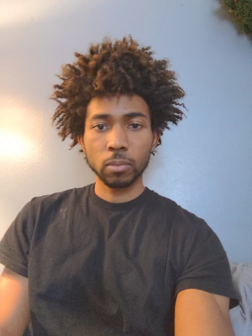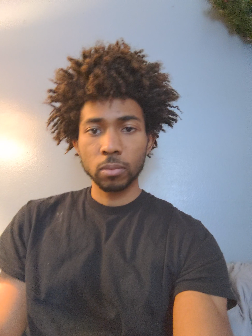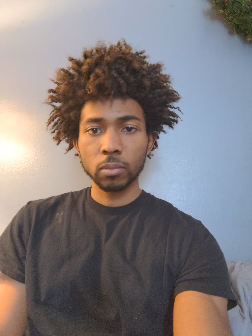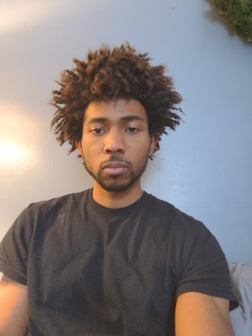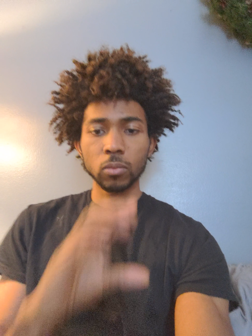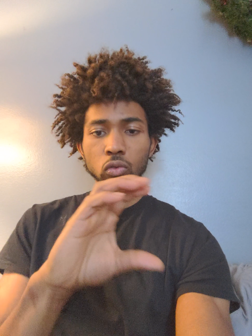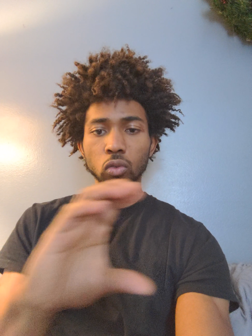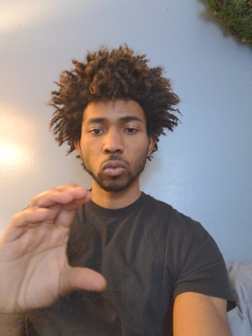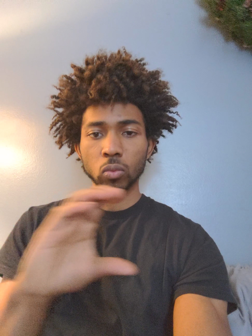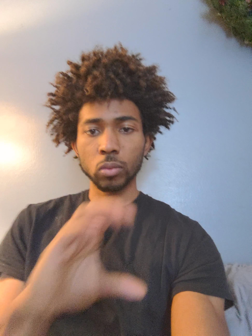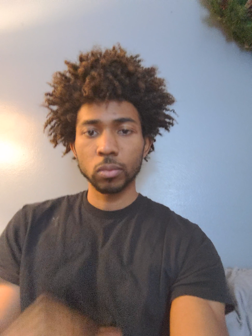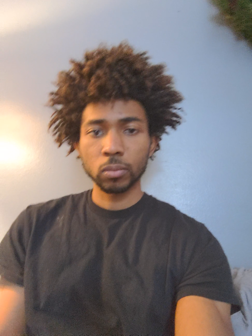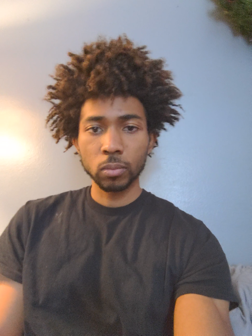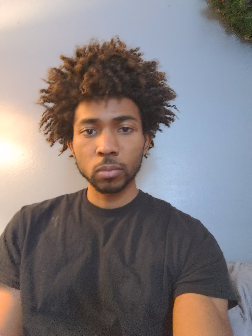chocolate